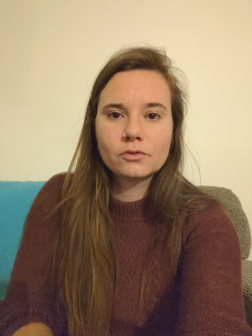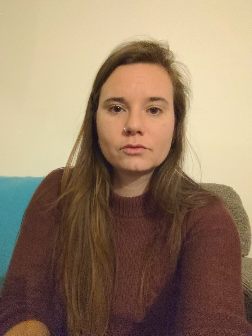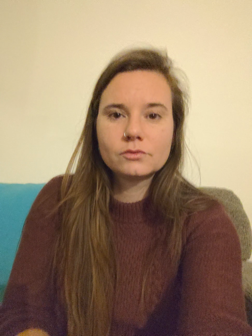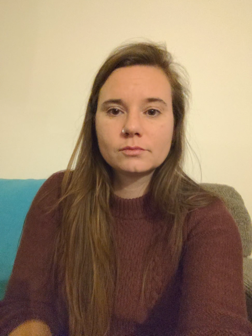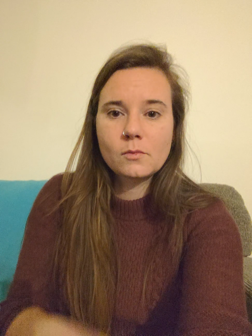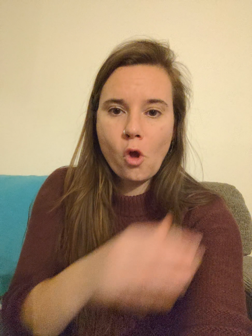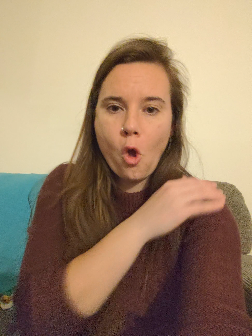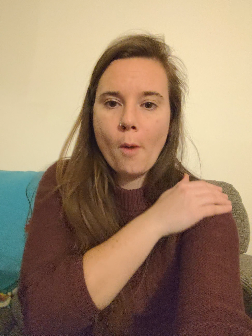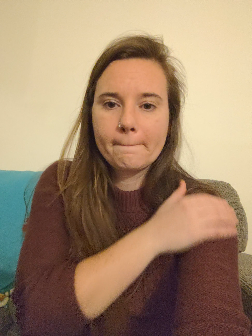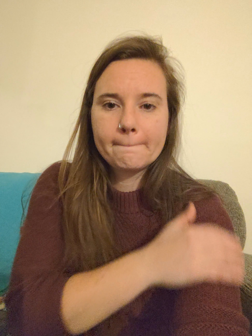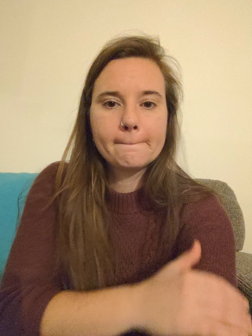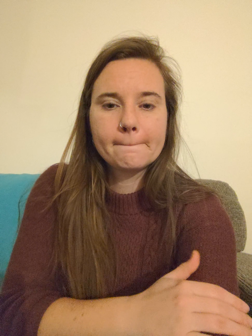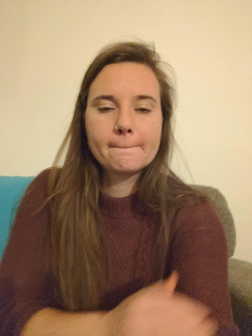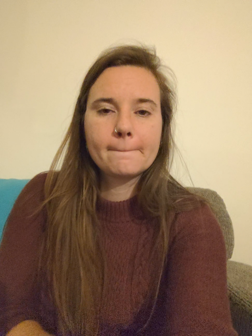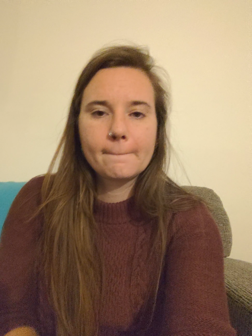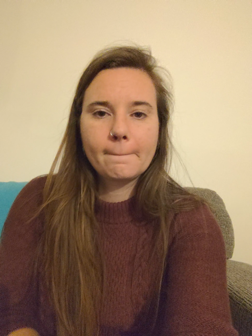arm